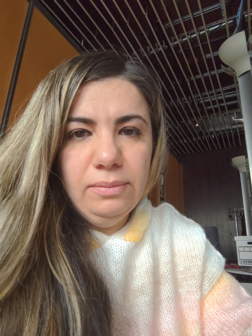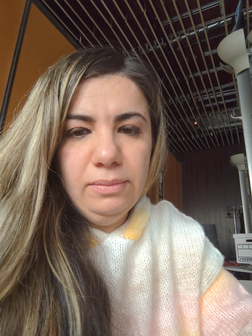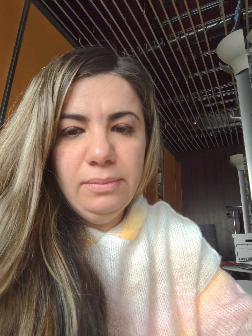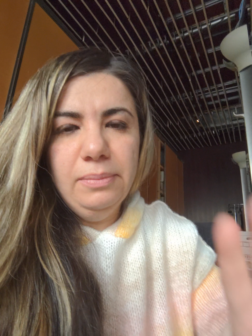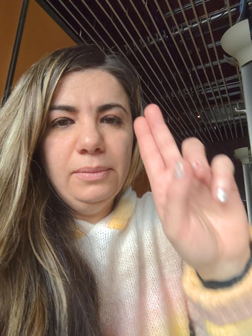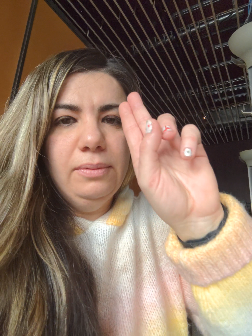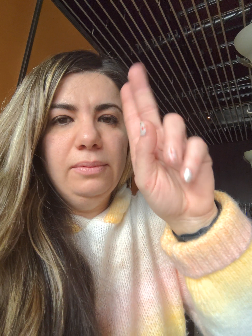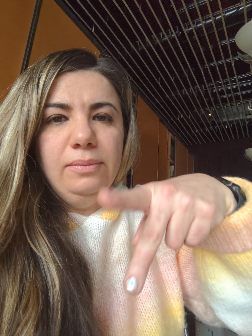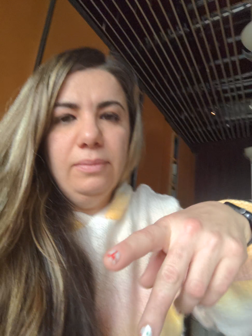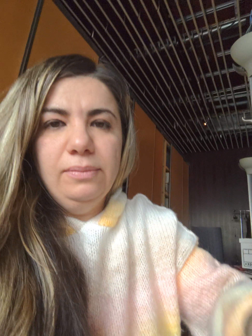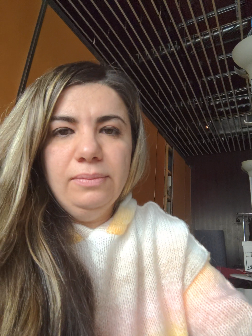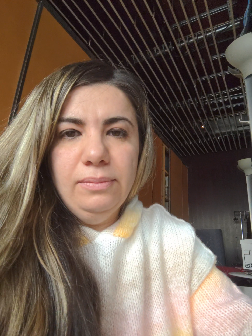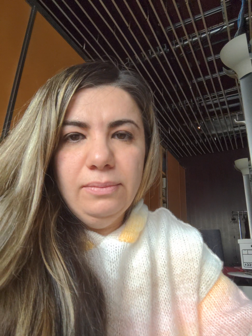up